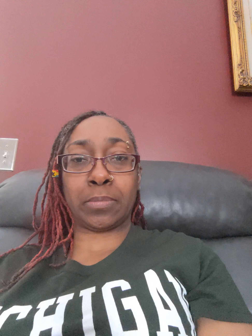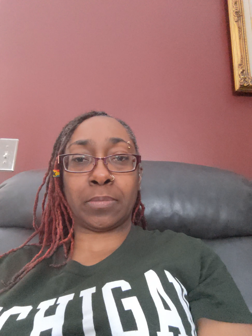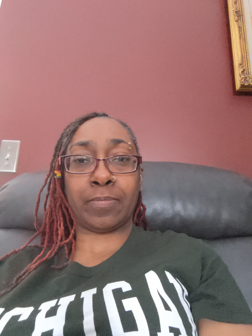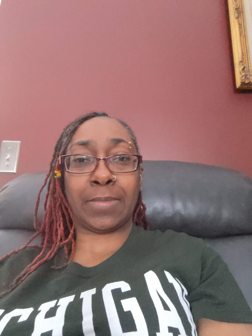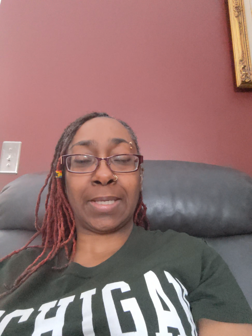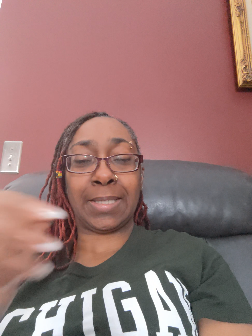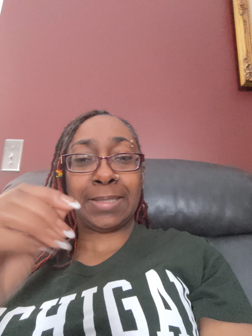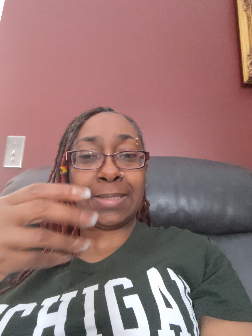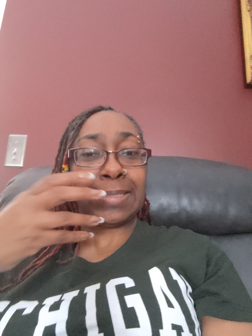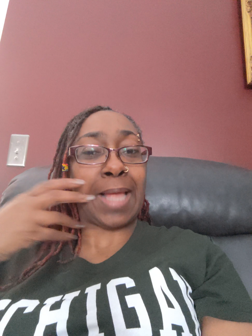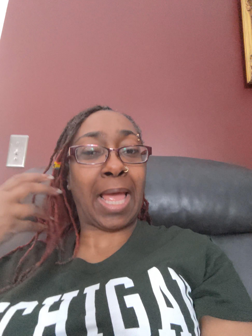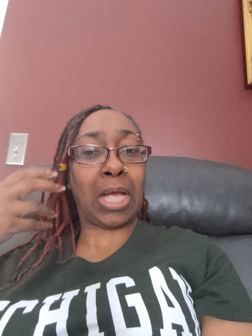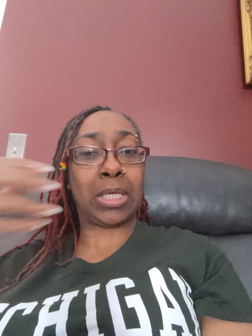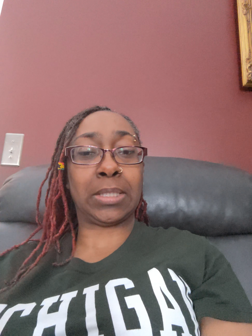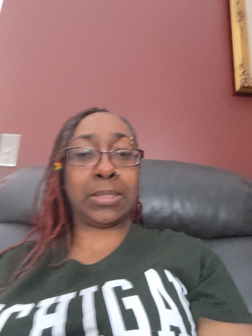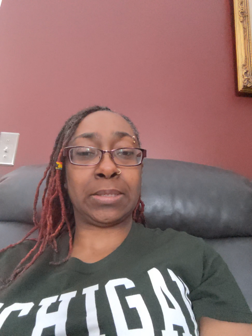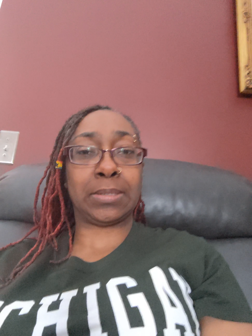tiger